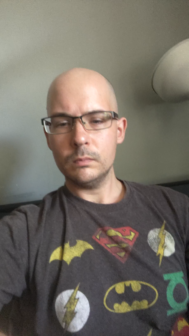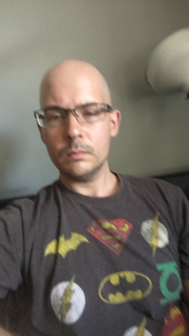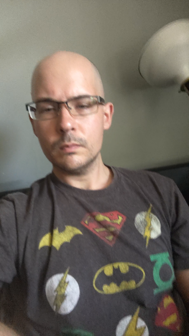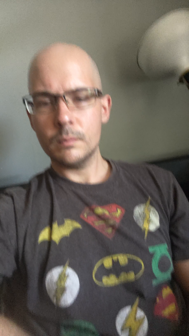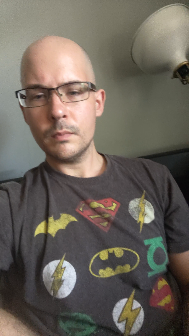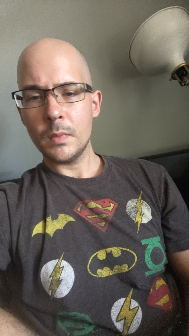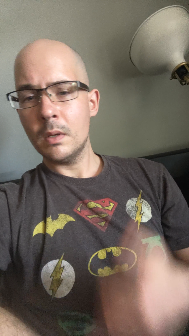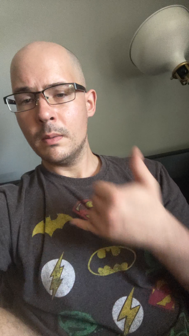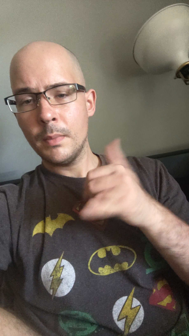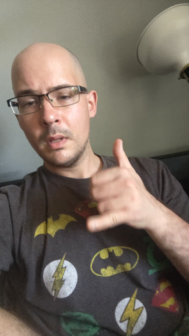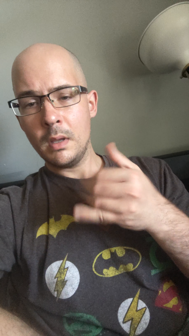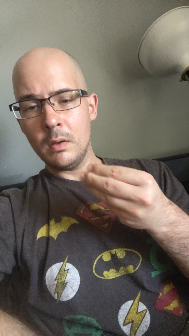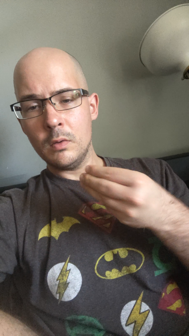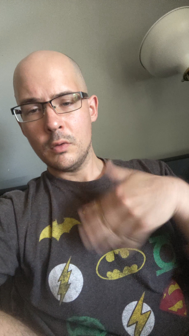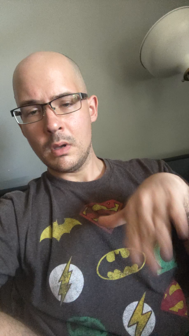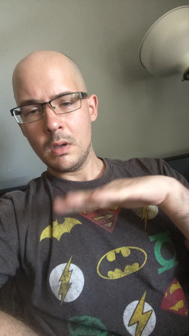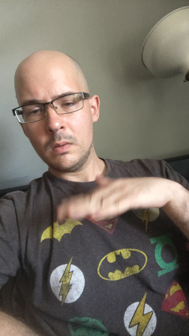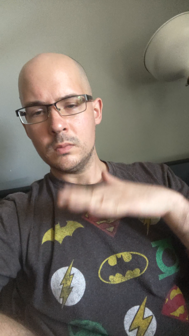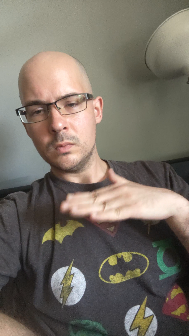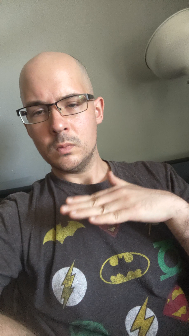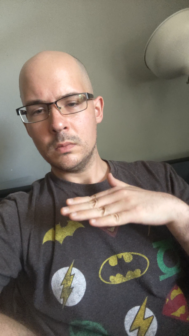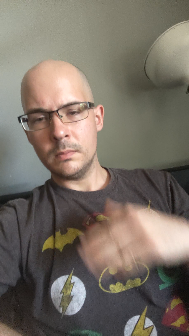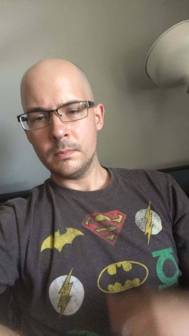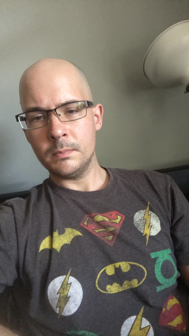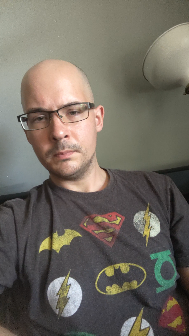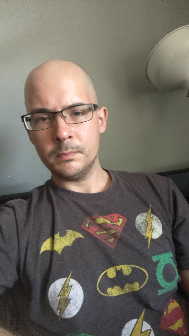playground